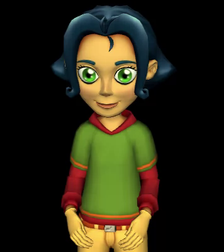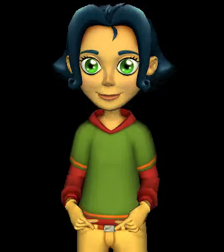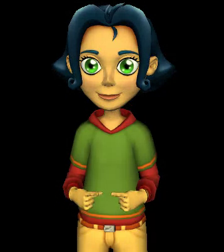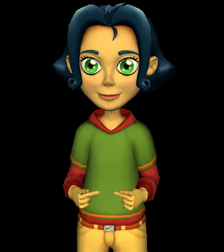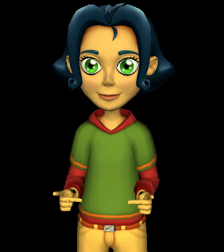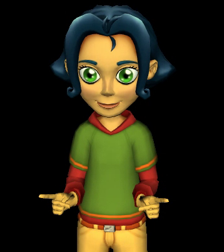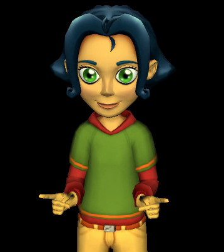إعلان عام